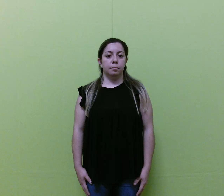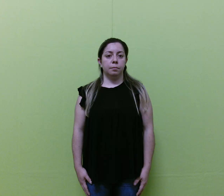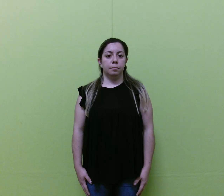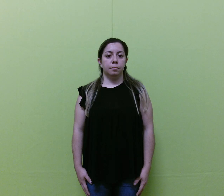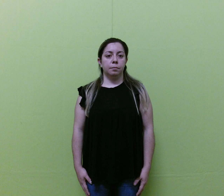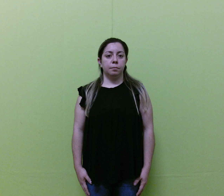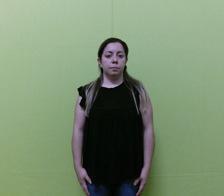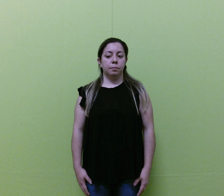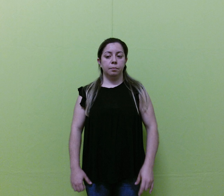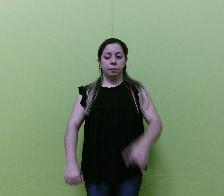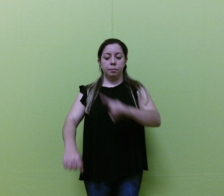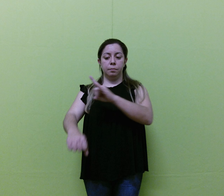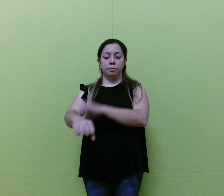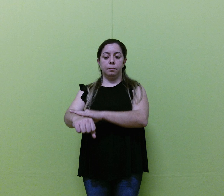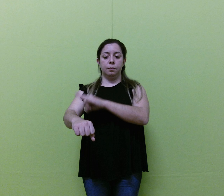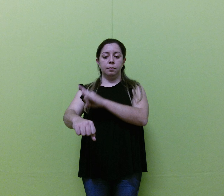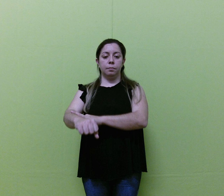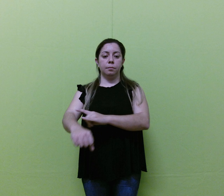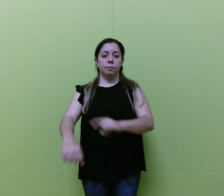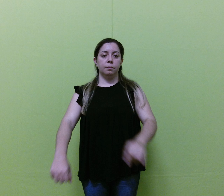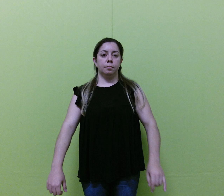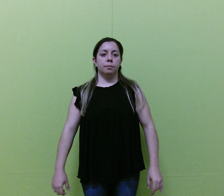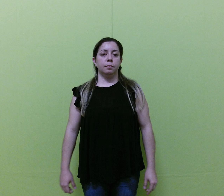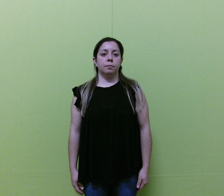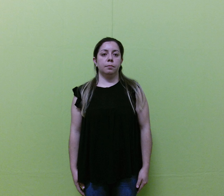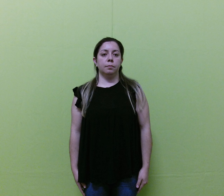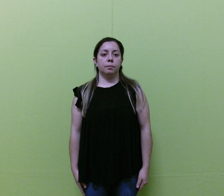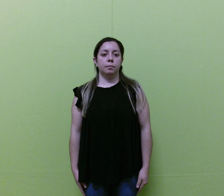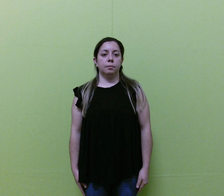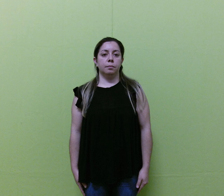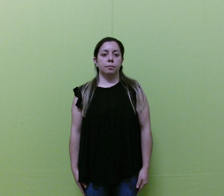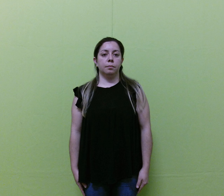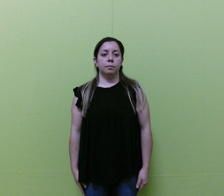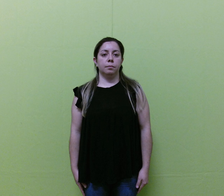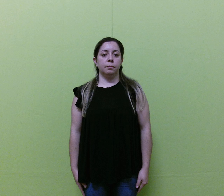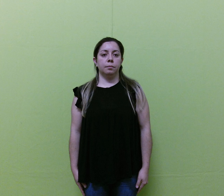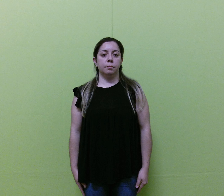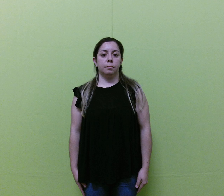banheiro